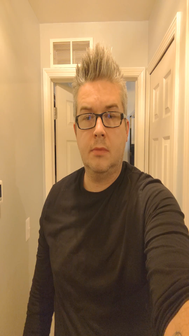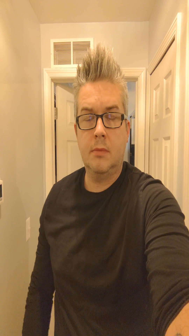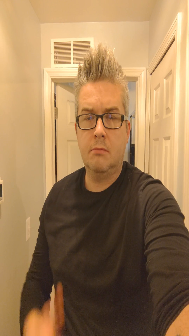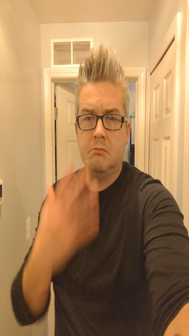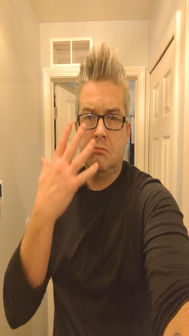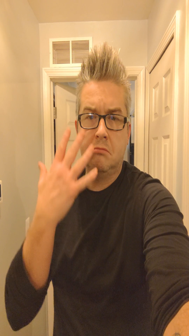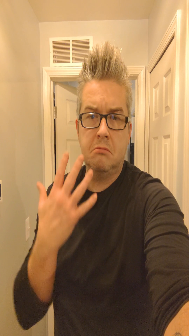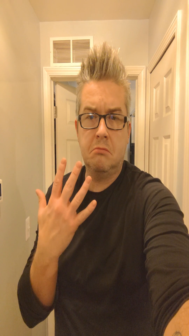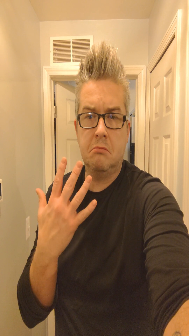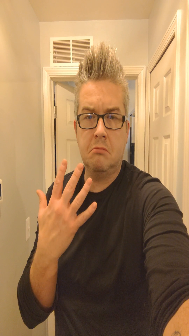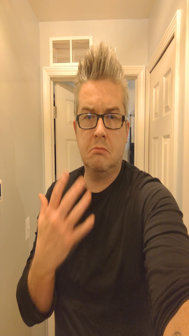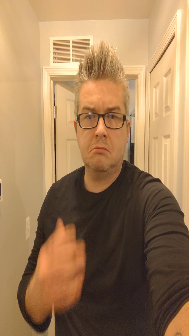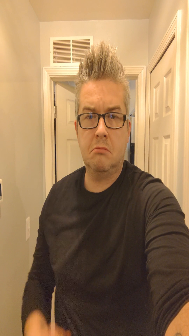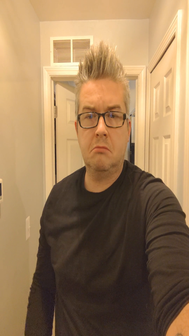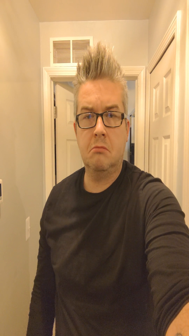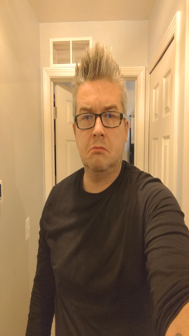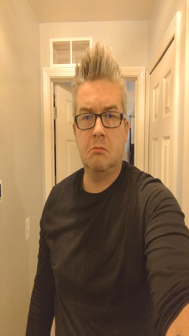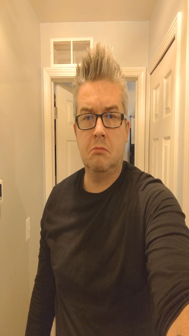sad